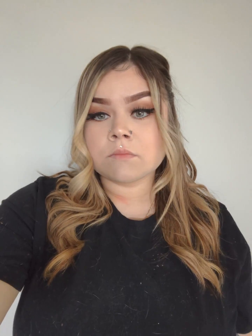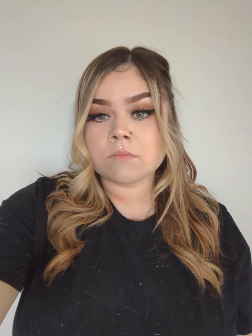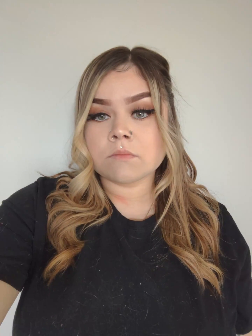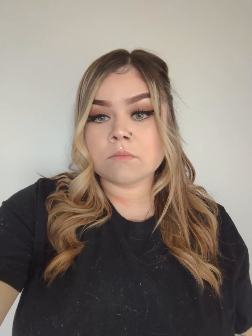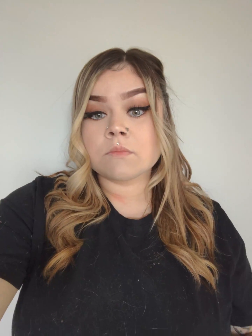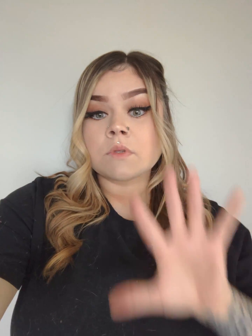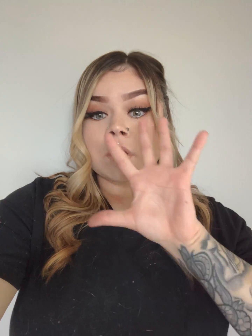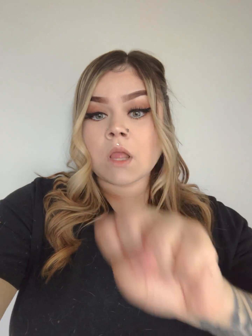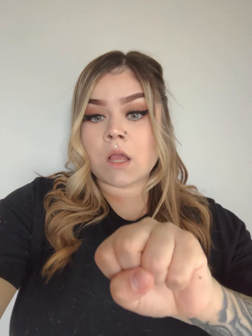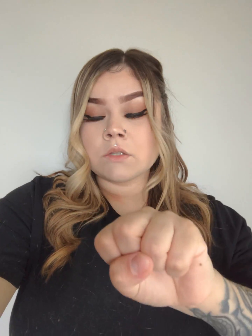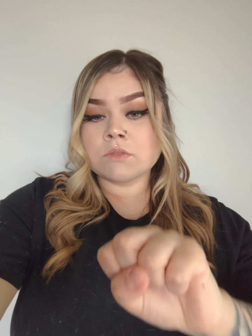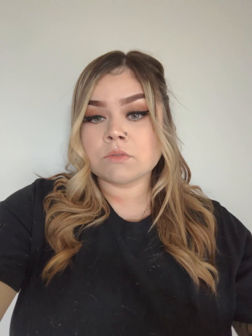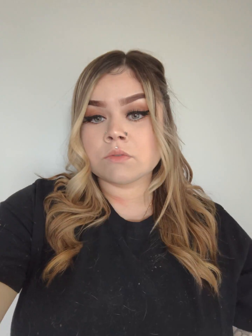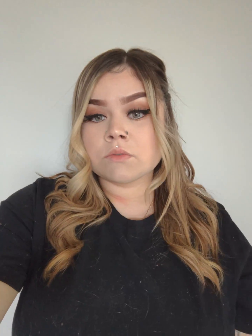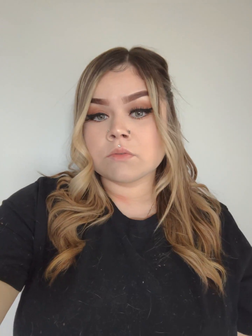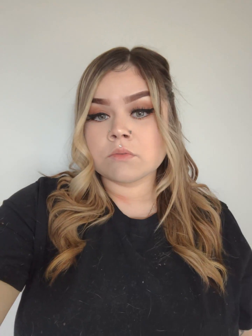catch